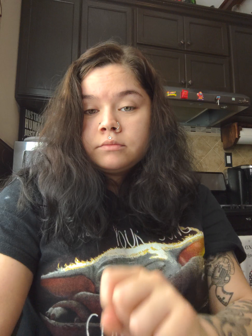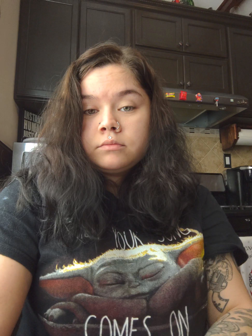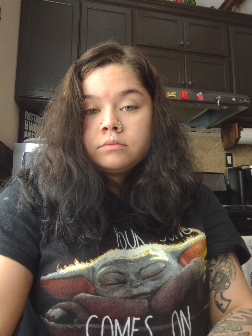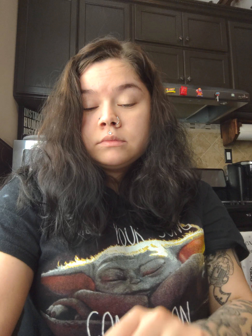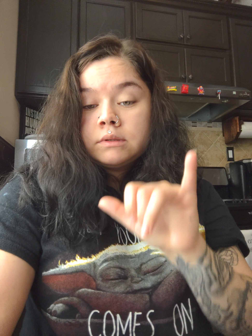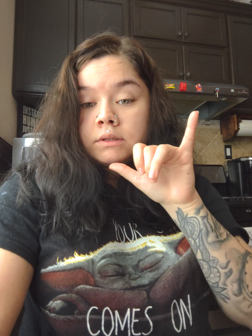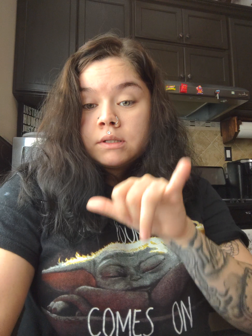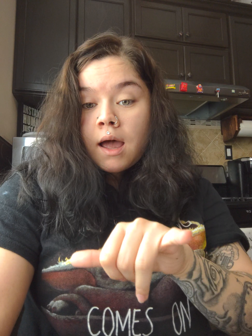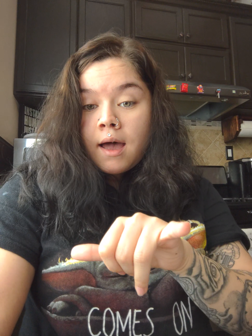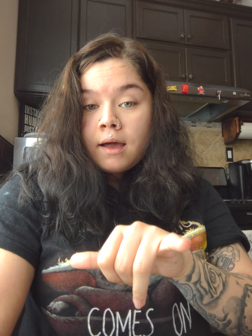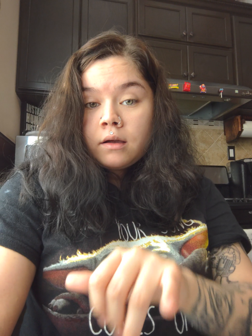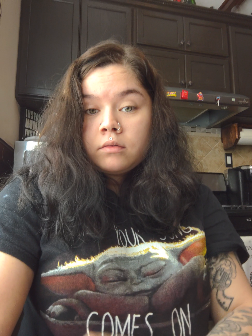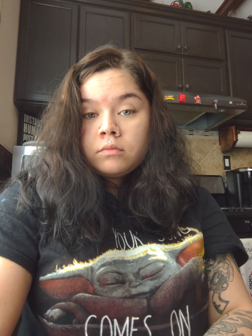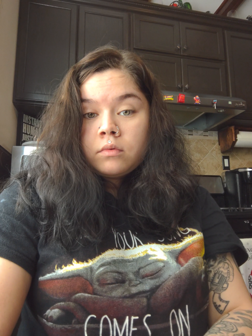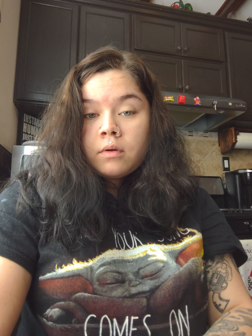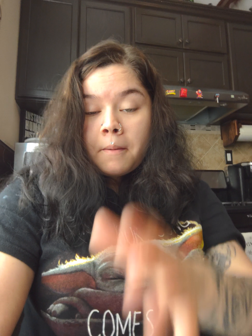stay